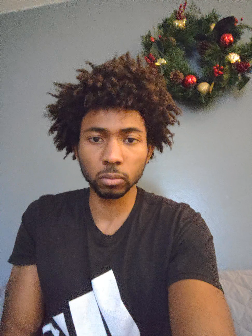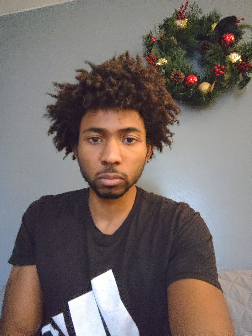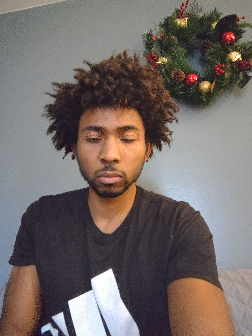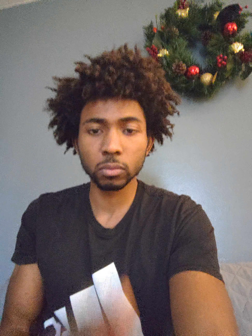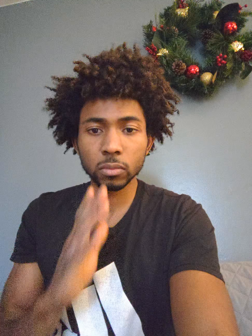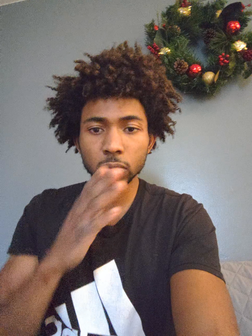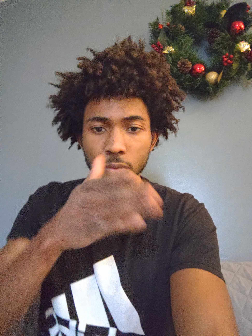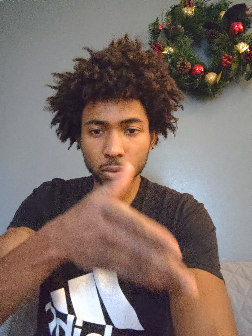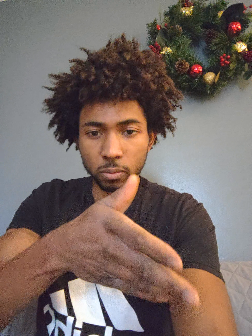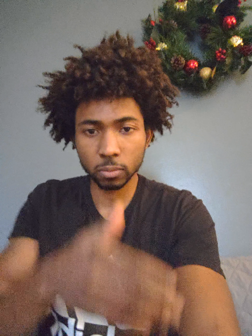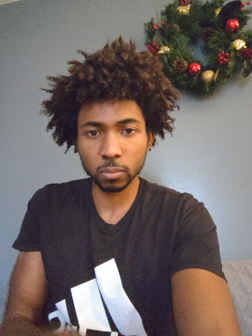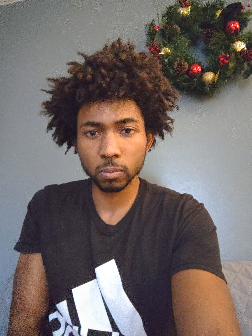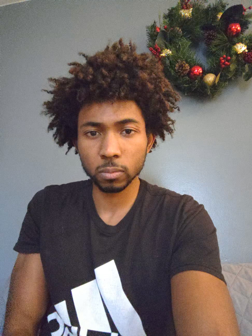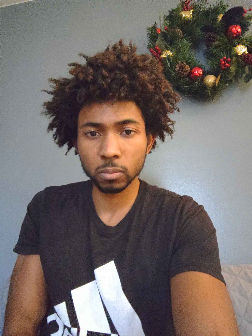after